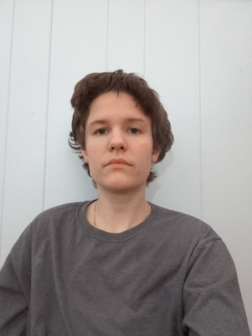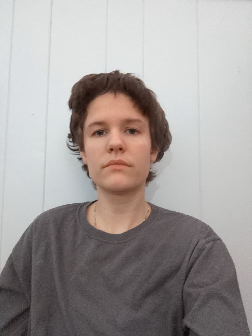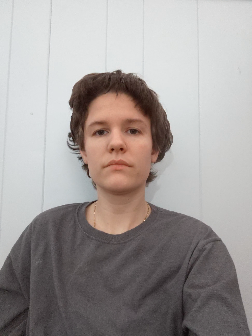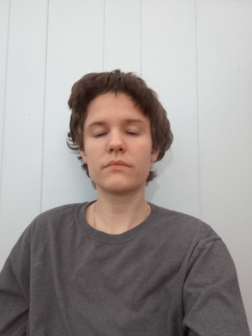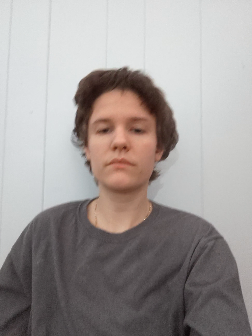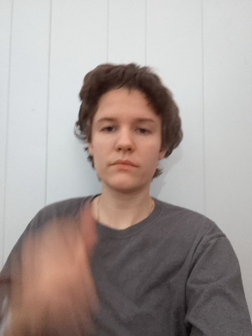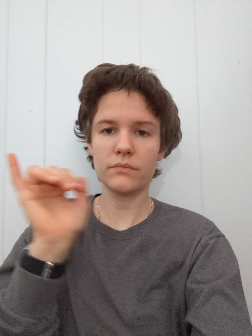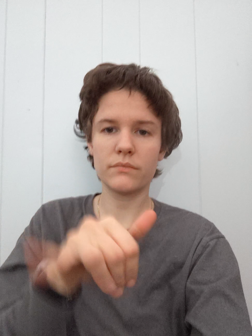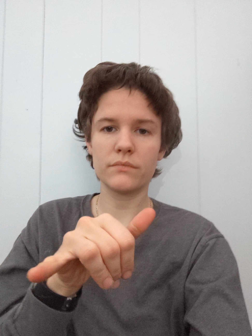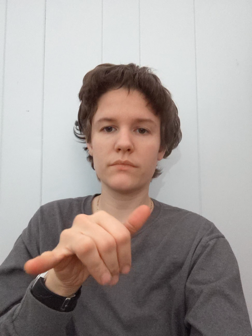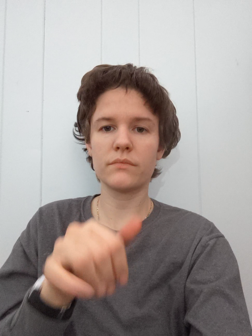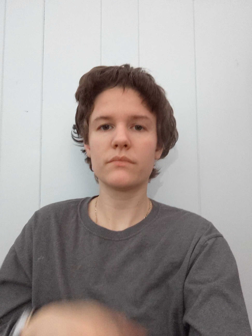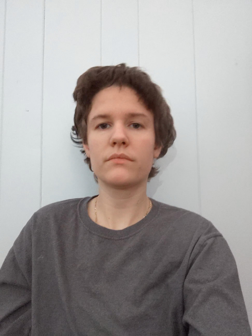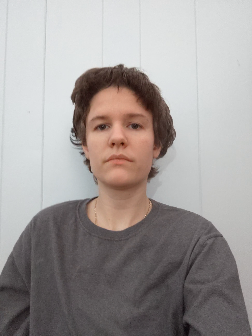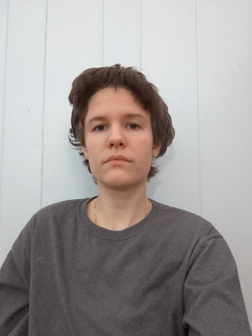that